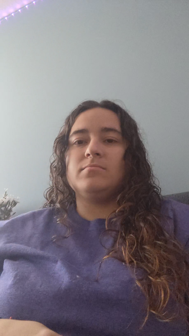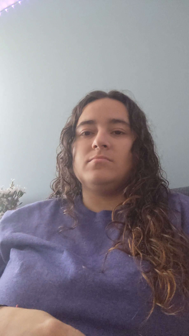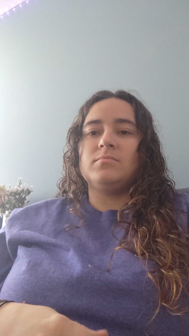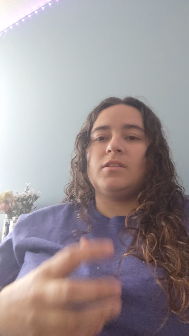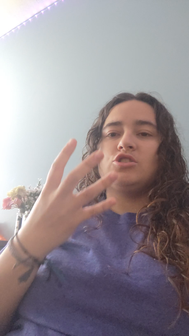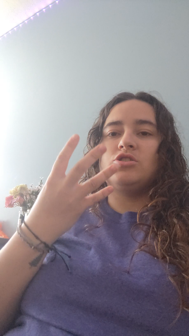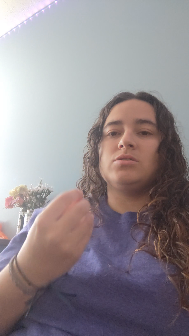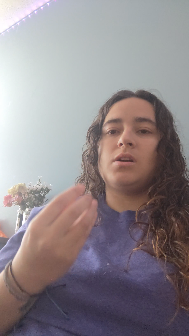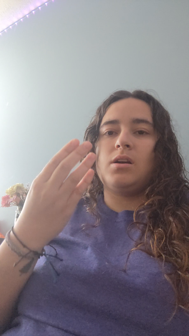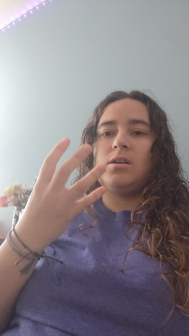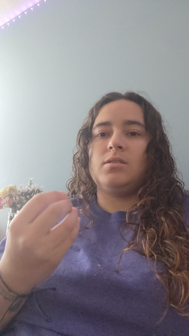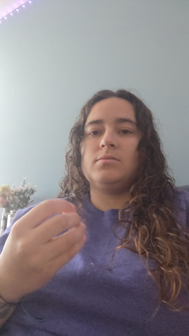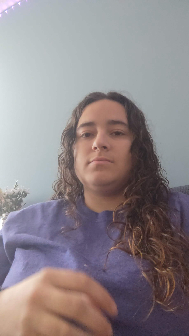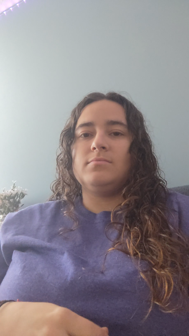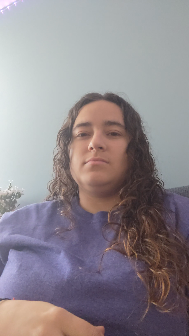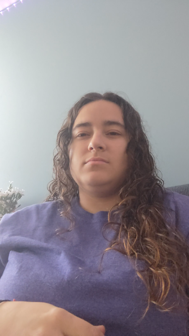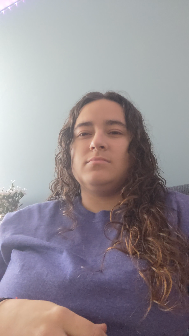gentle